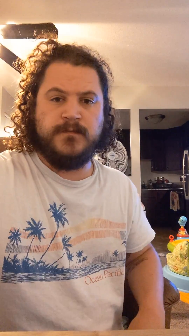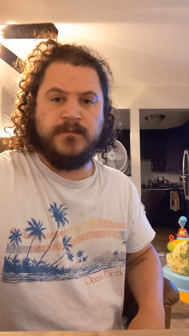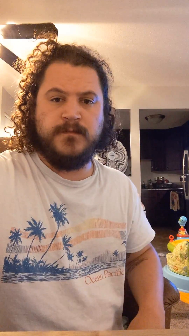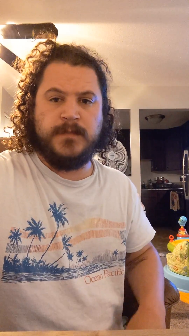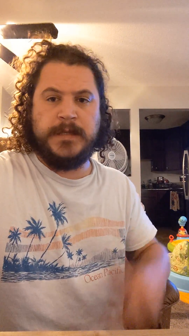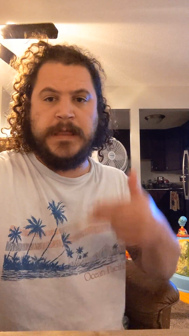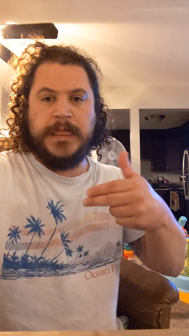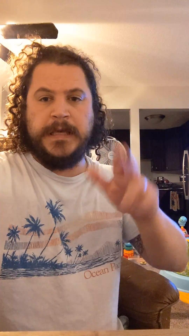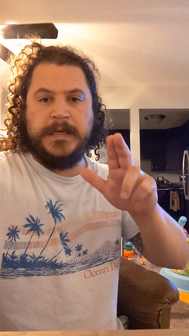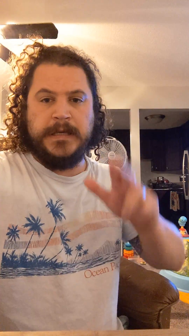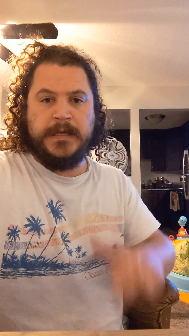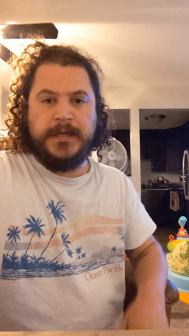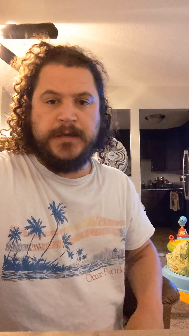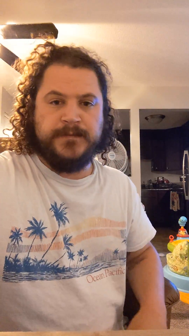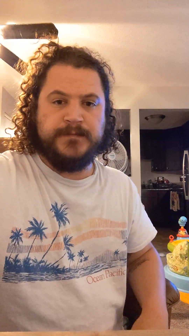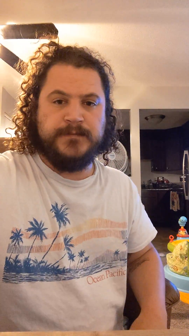lick